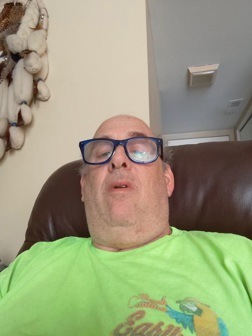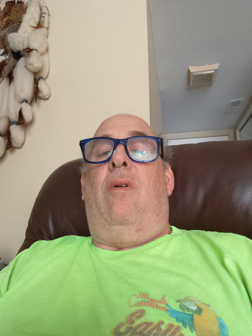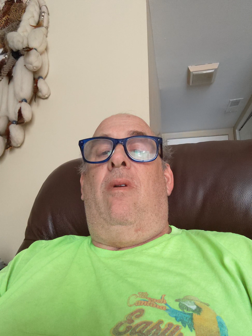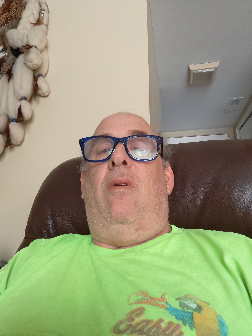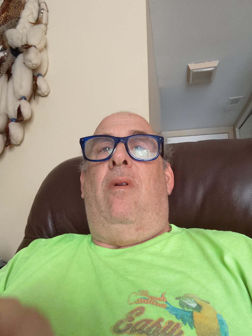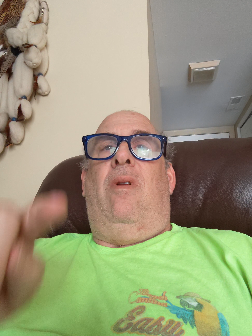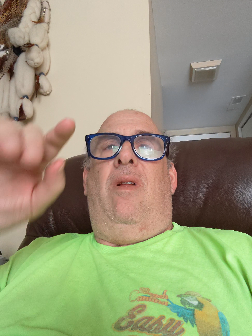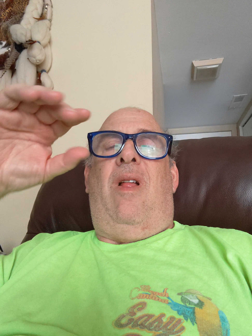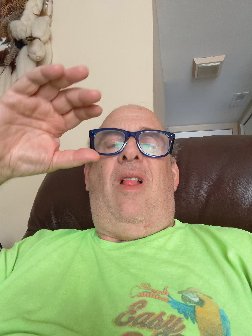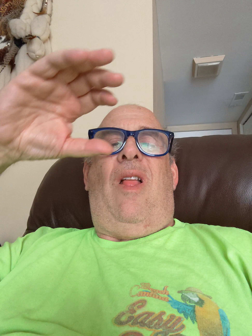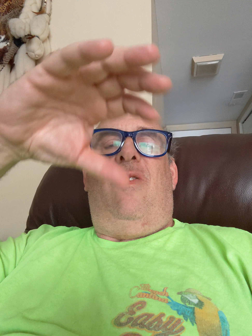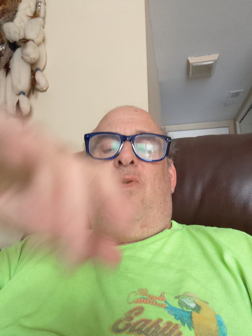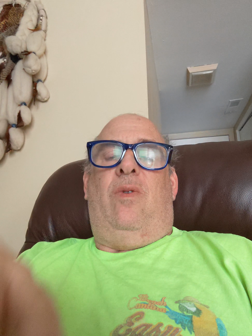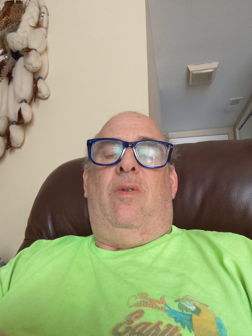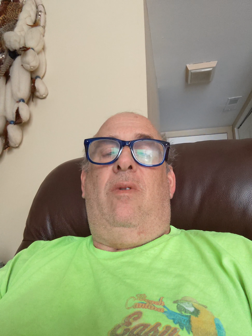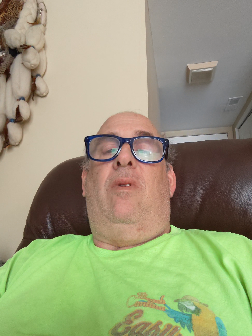cloud